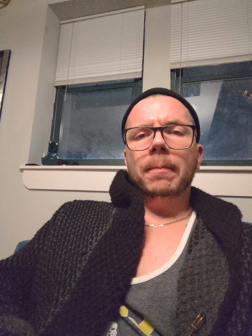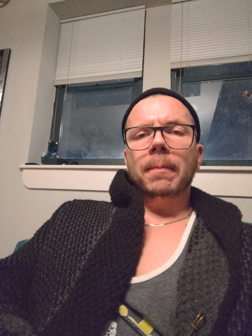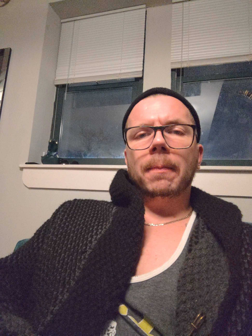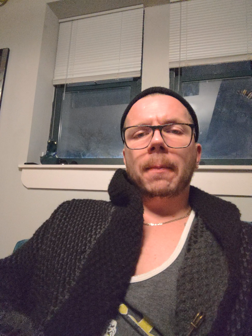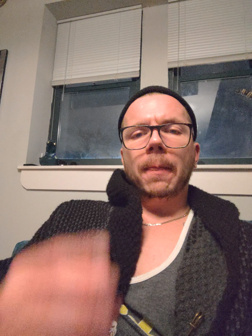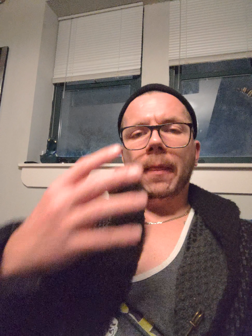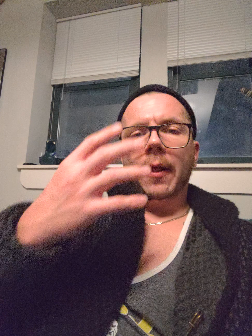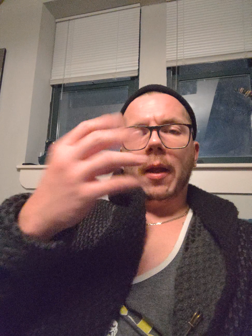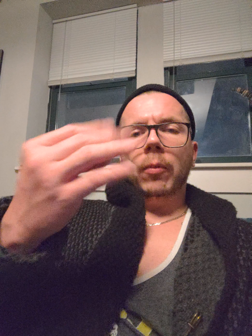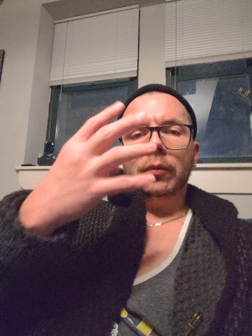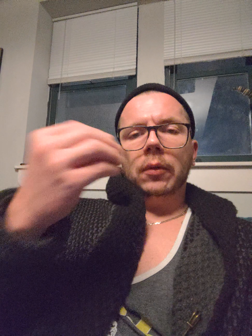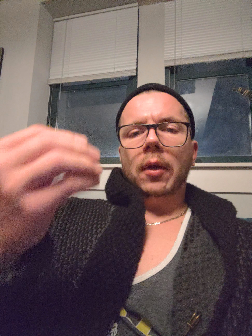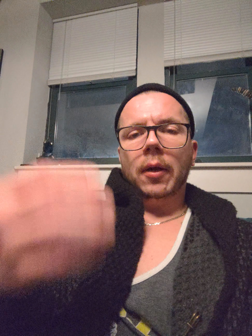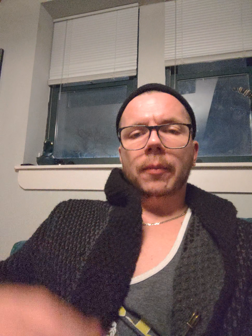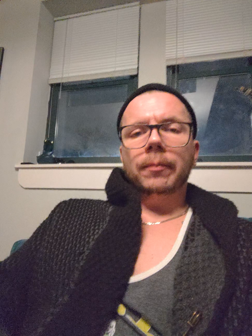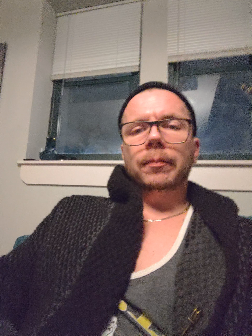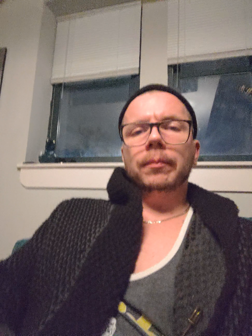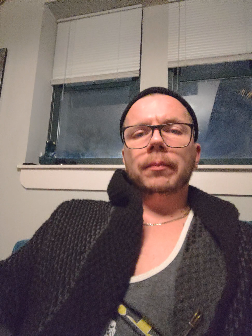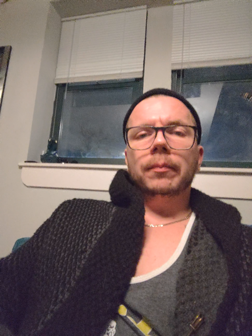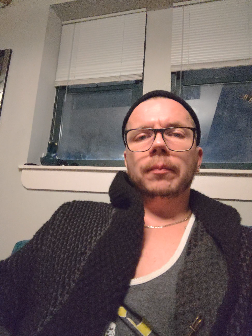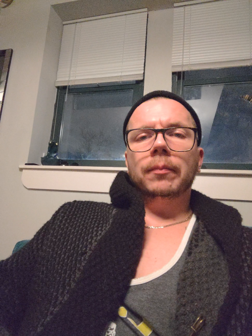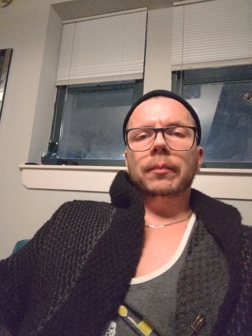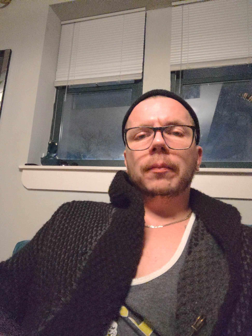outside